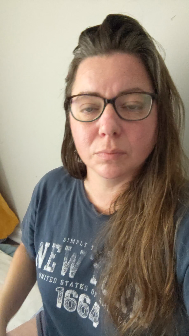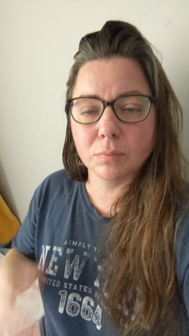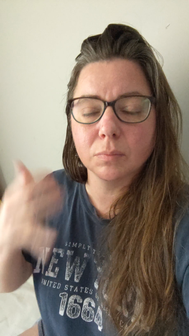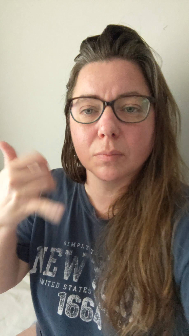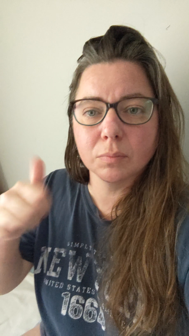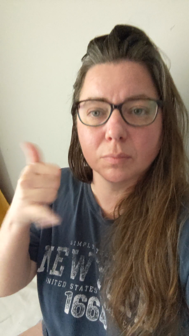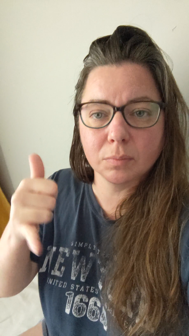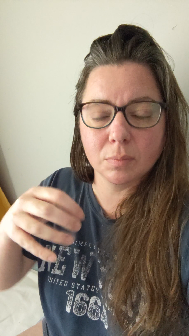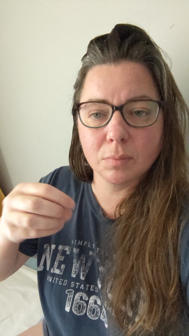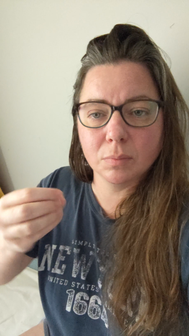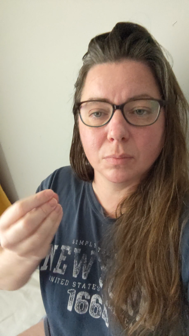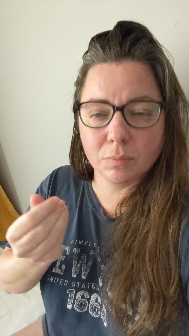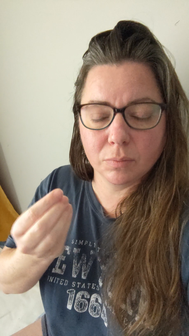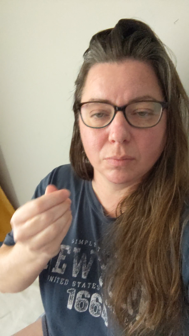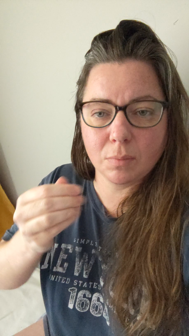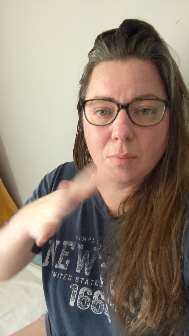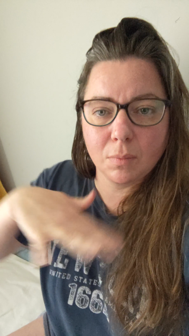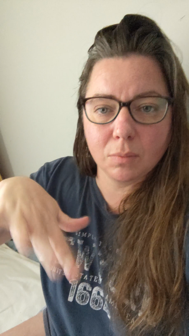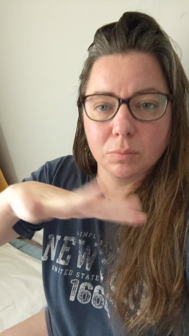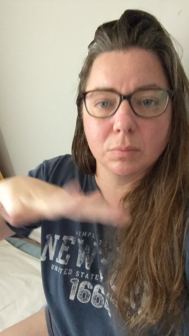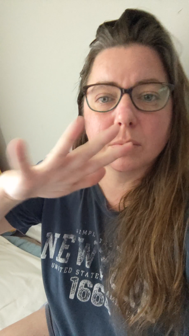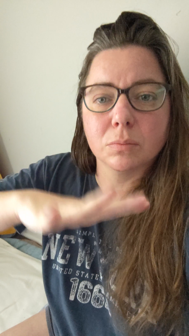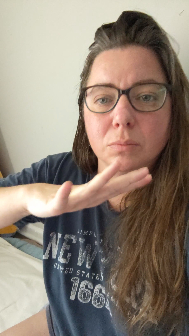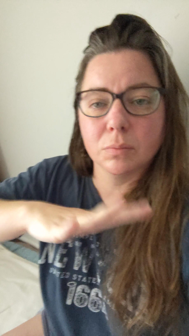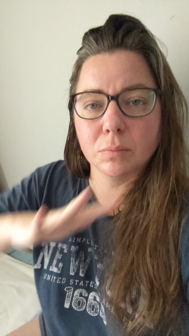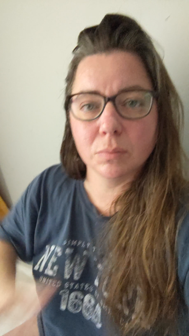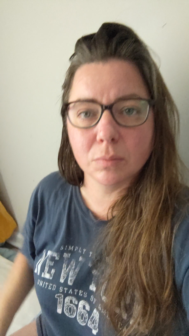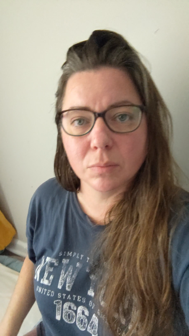playground